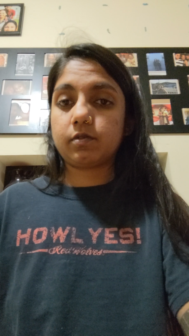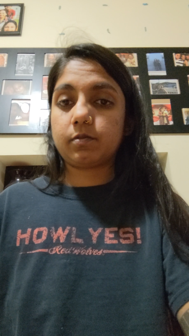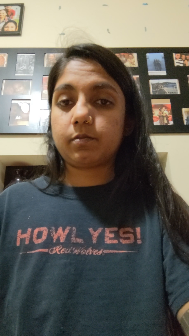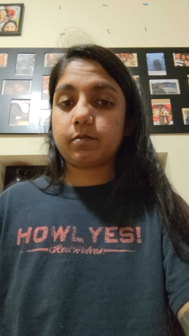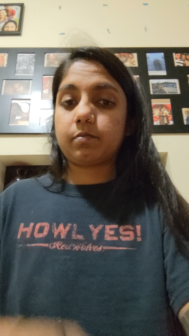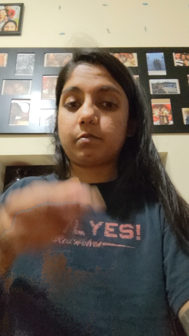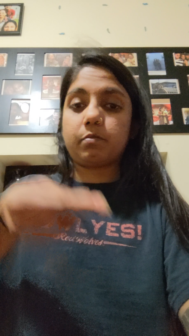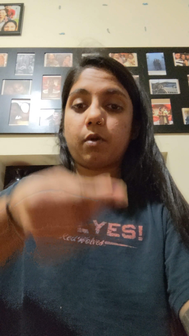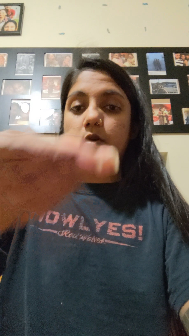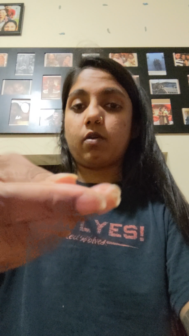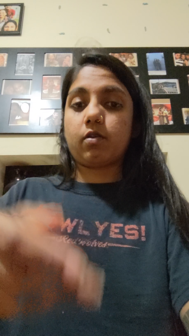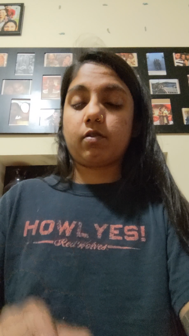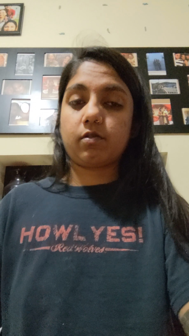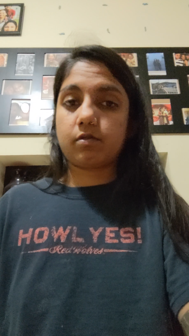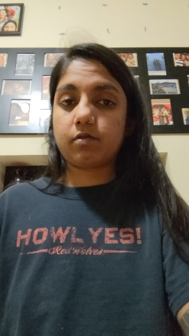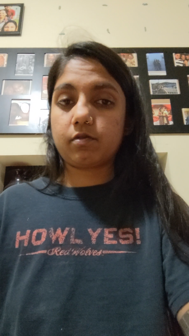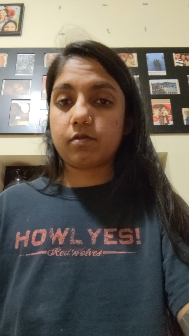buy